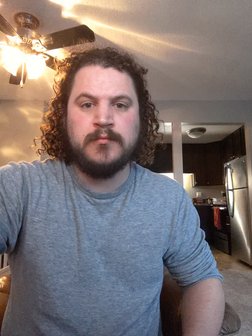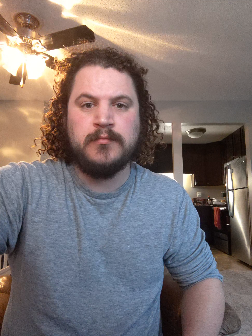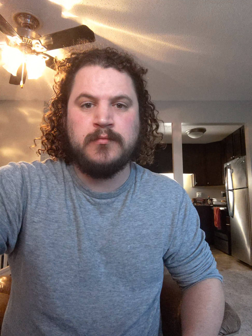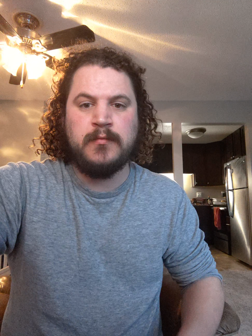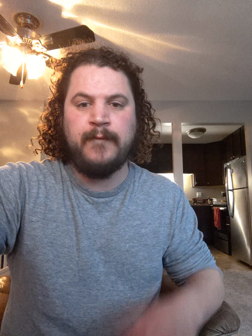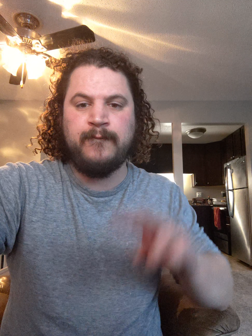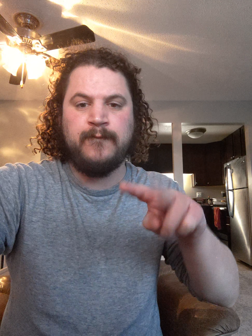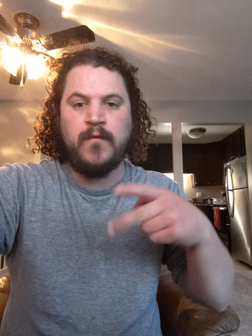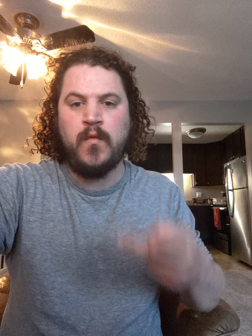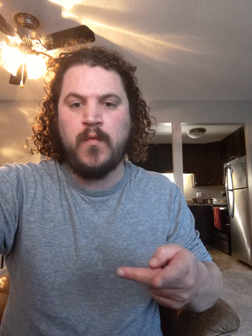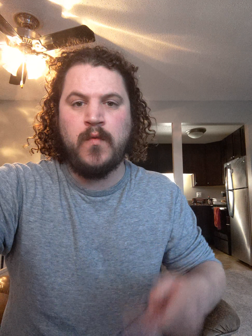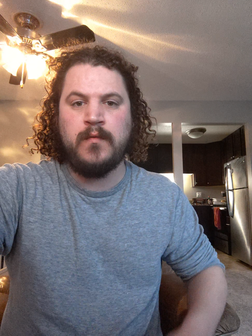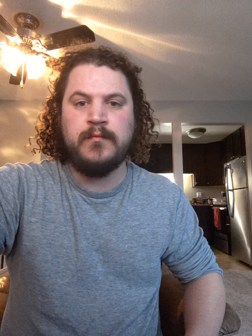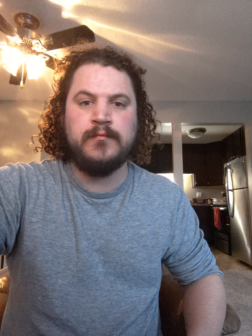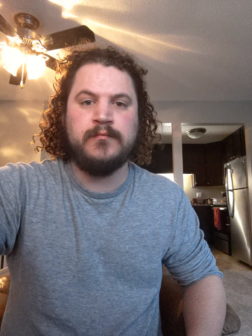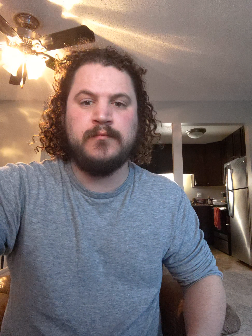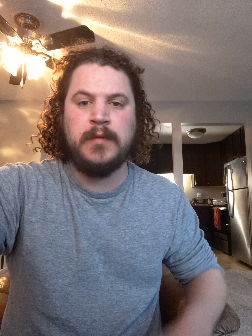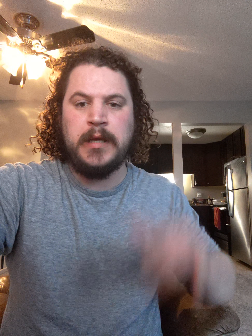fall